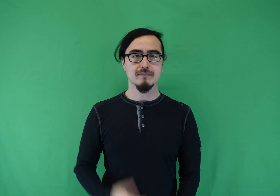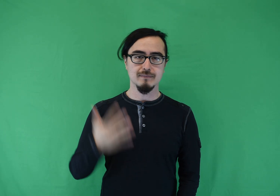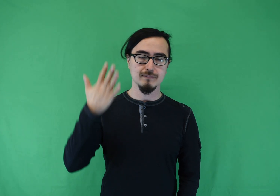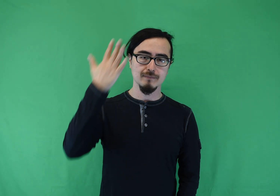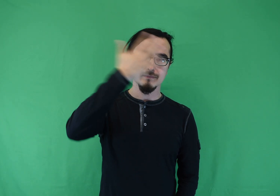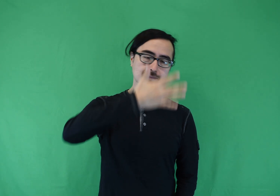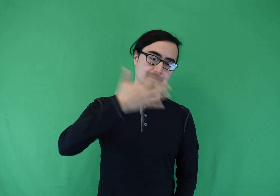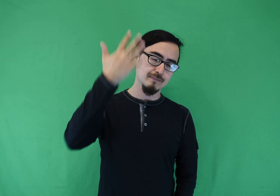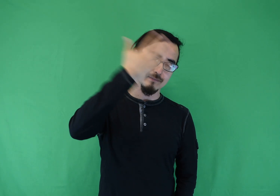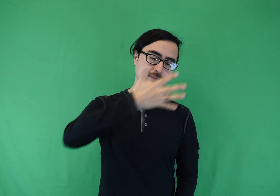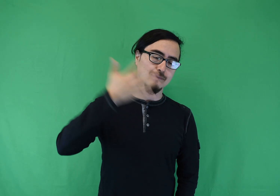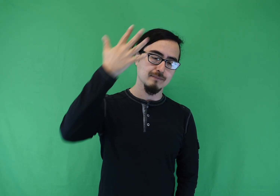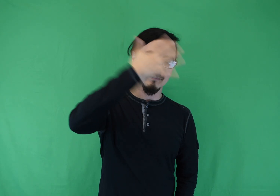mareado